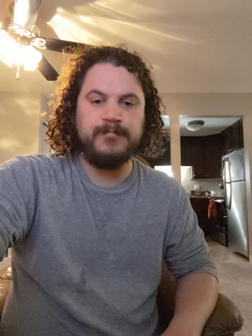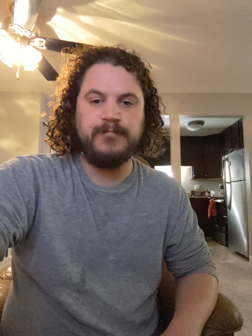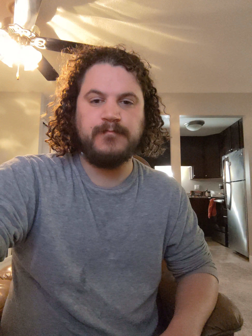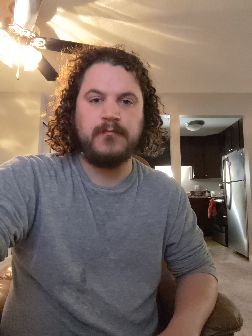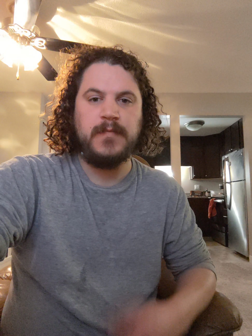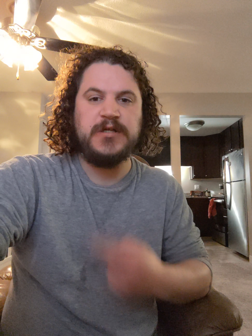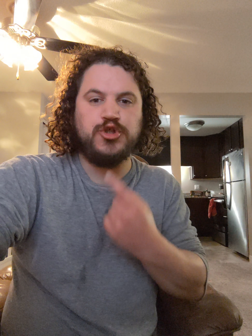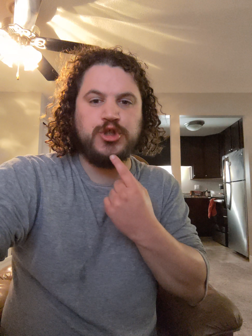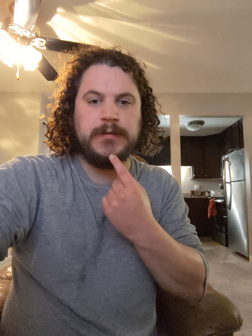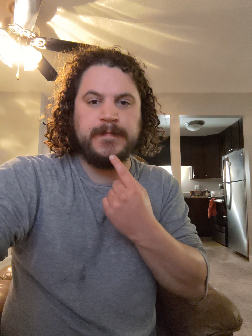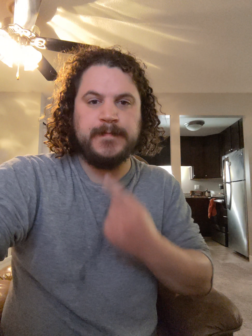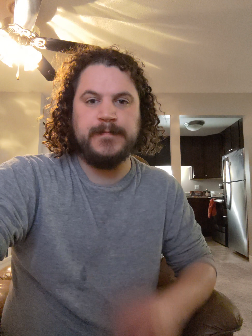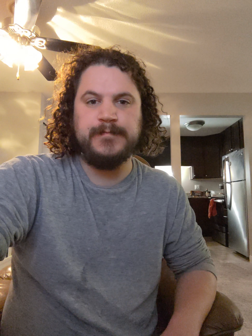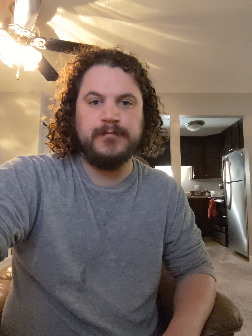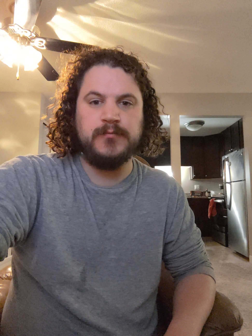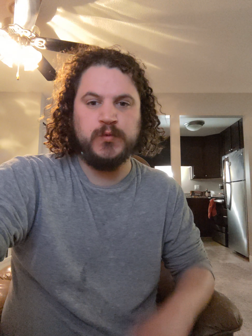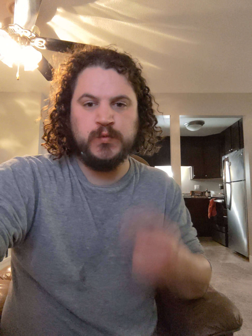chin